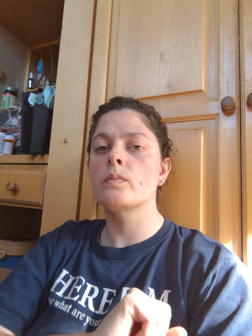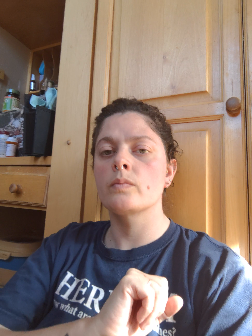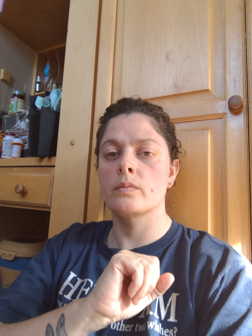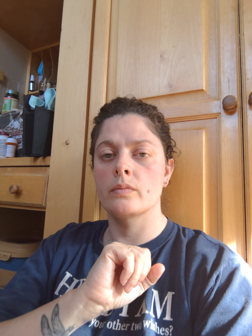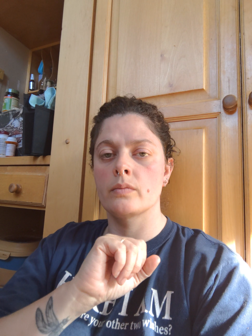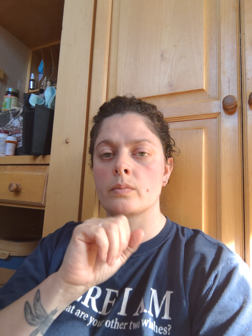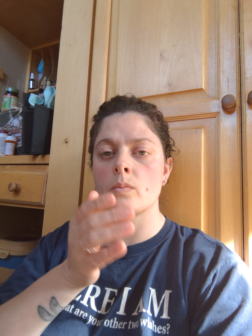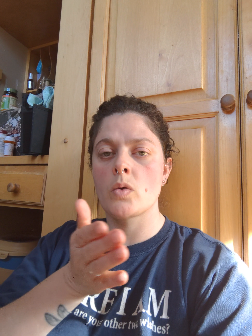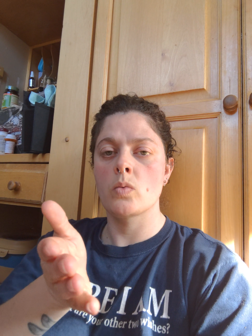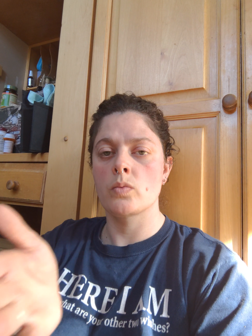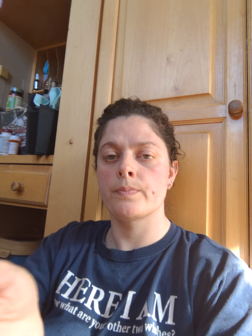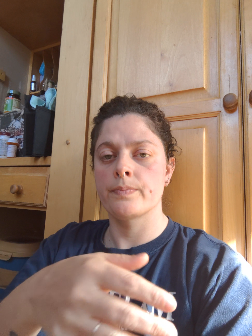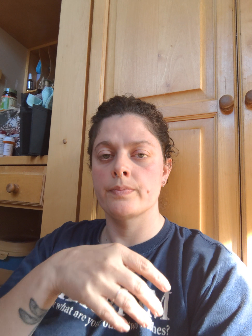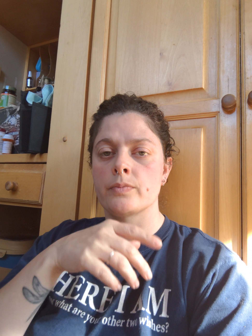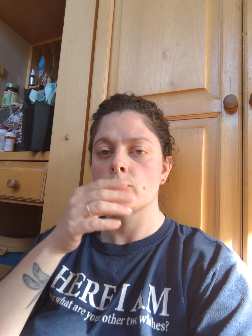boat